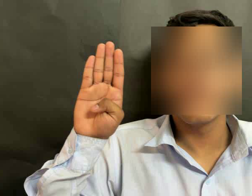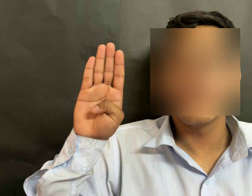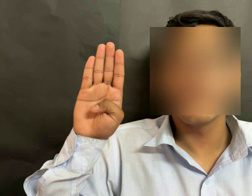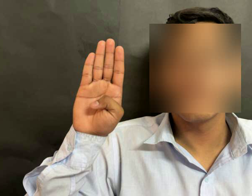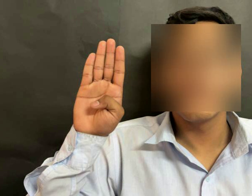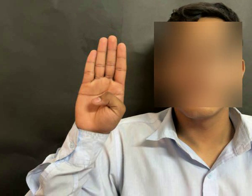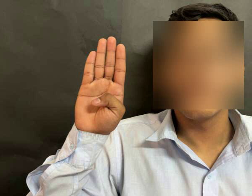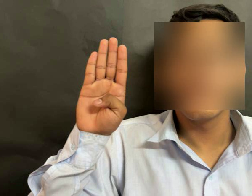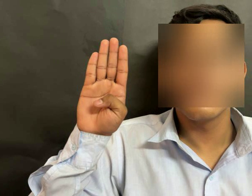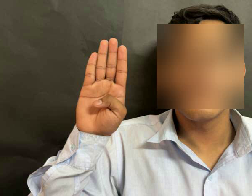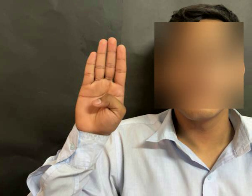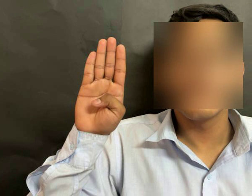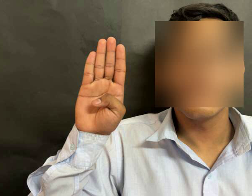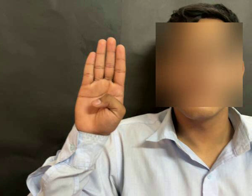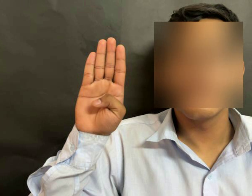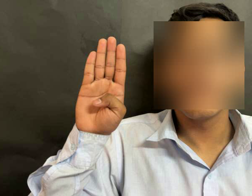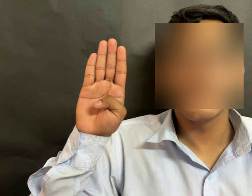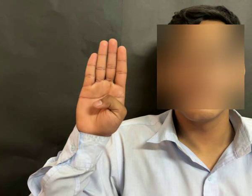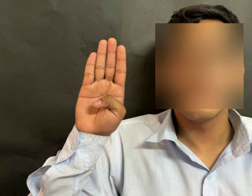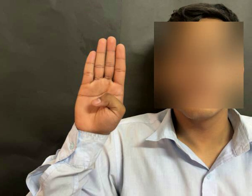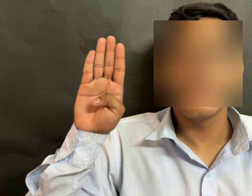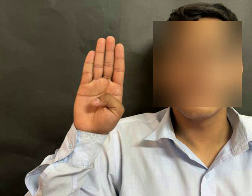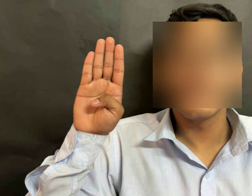B